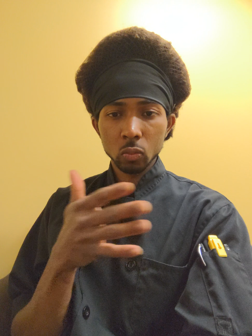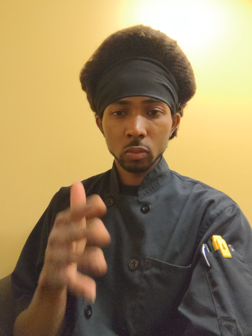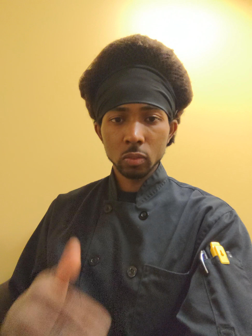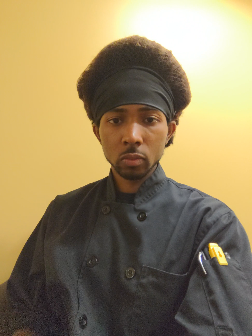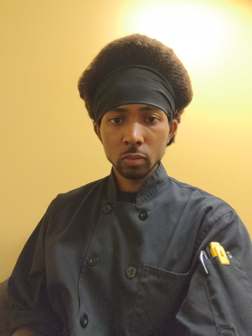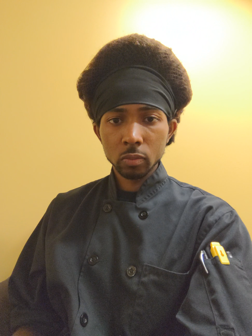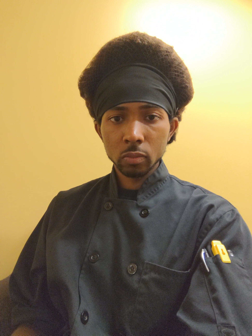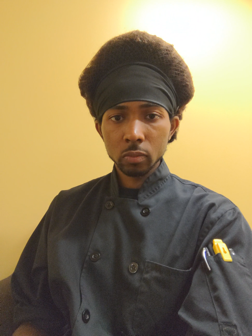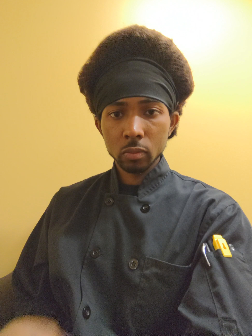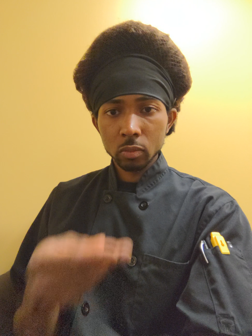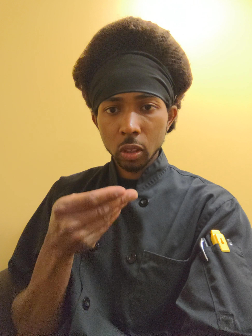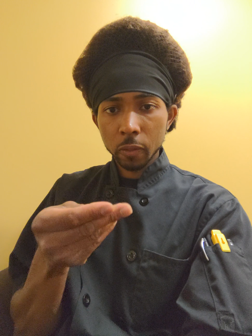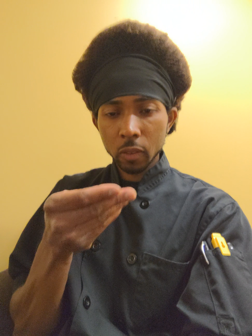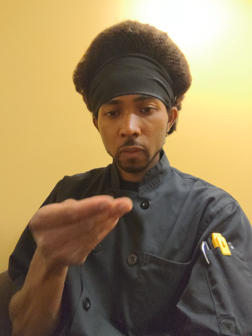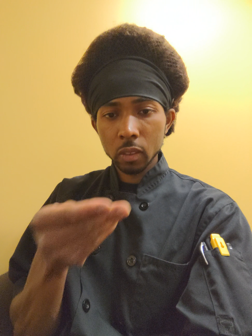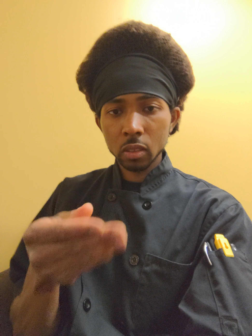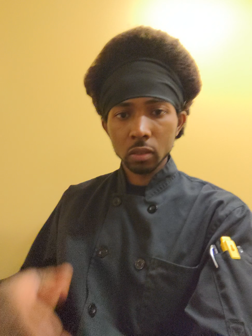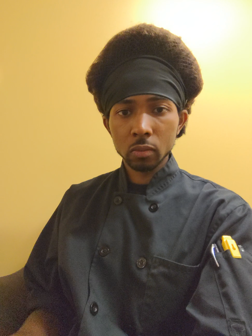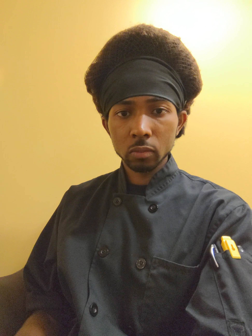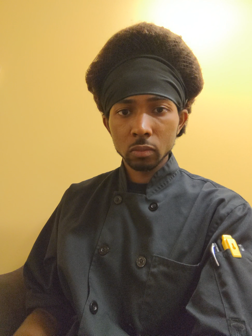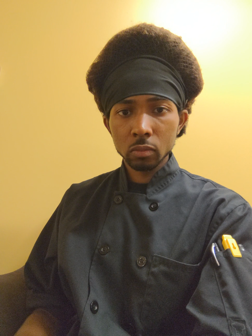feed